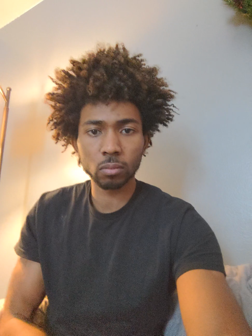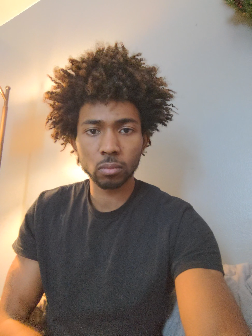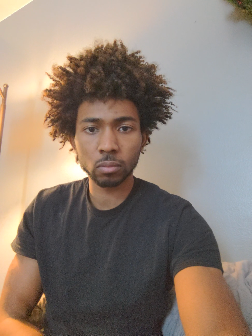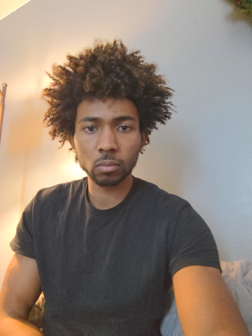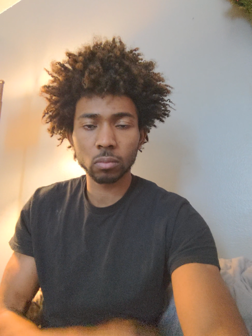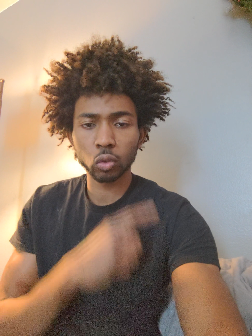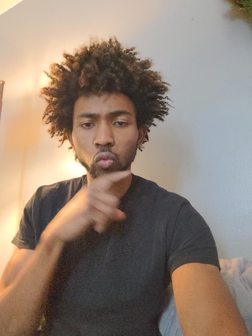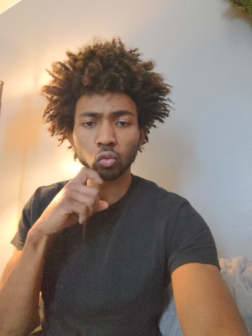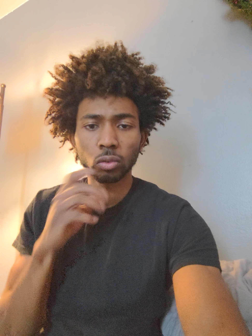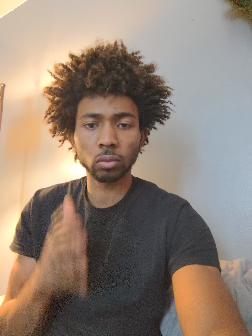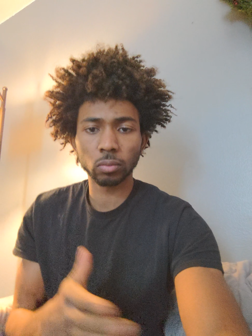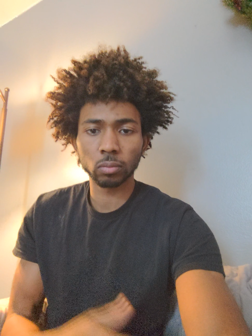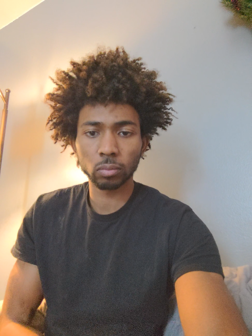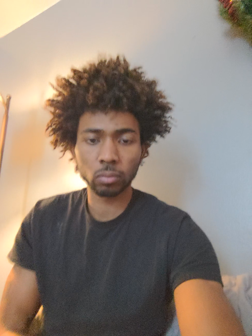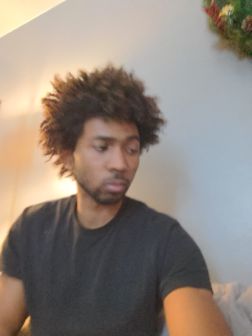dryer